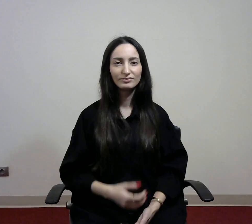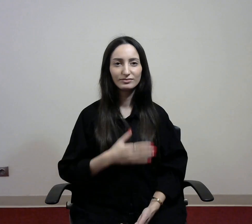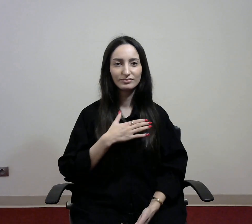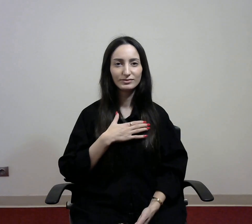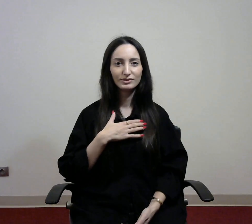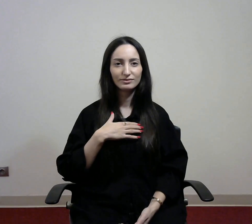mən